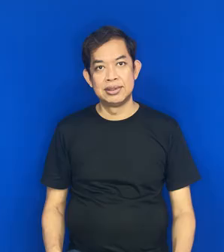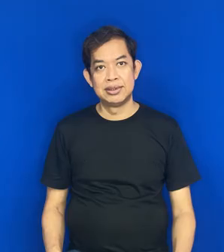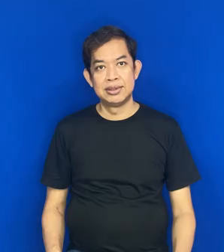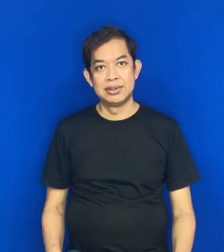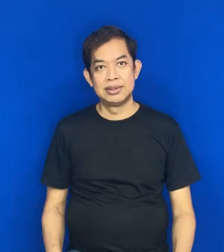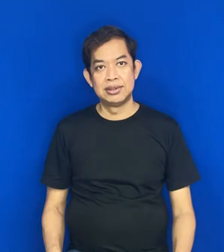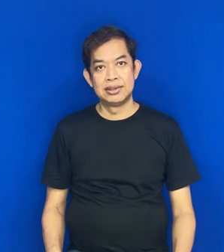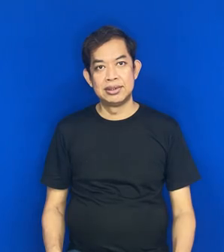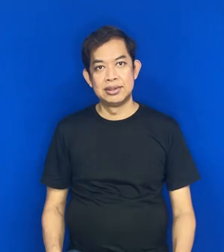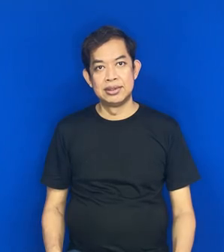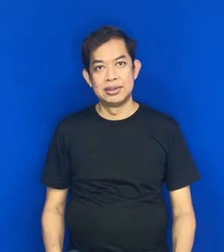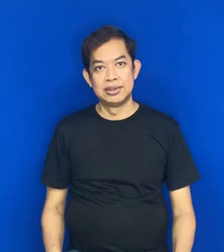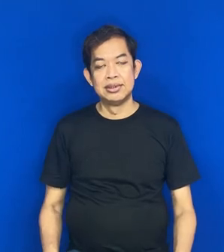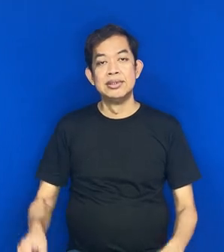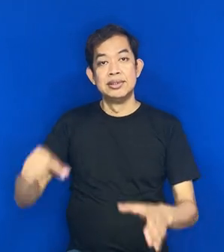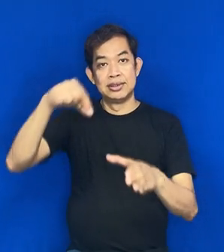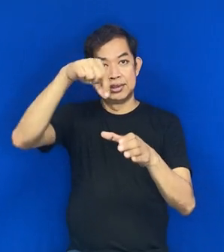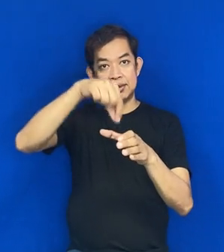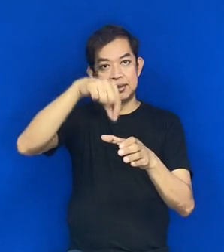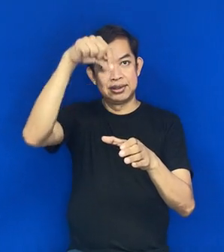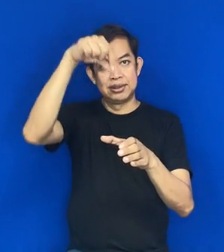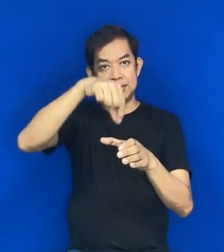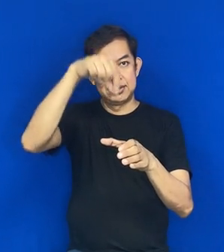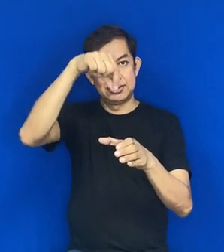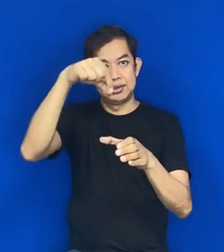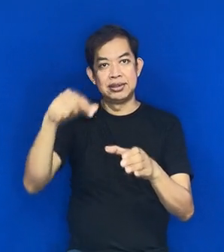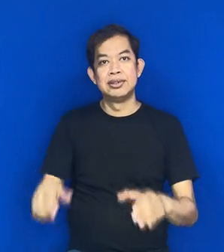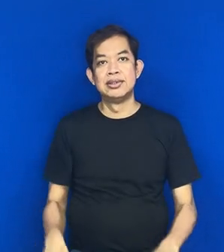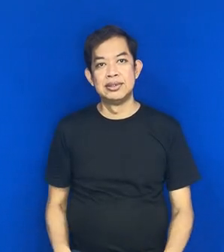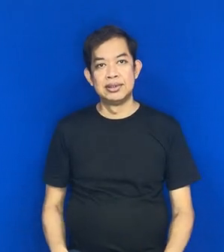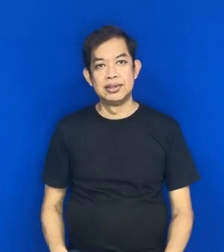tea